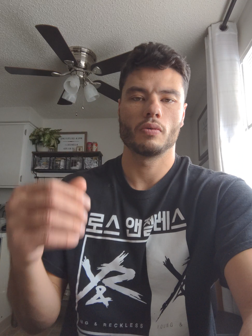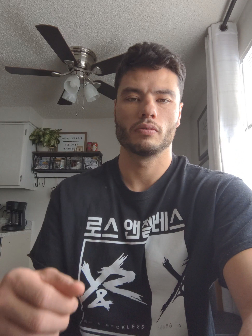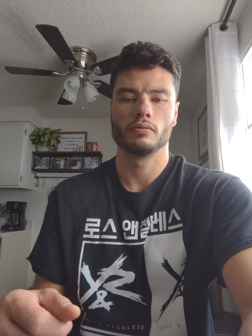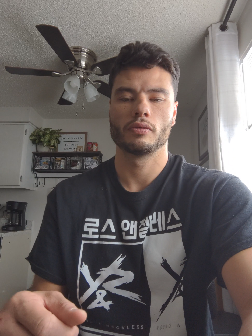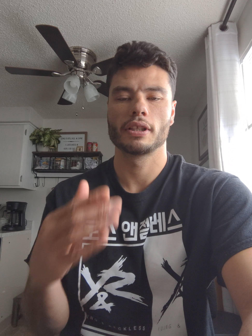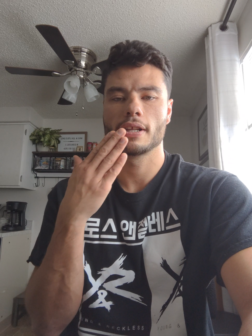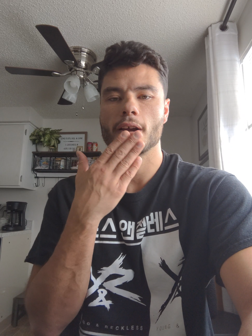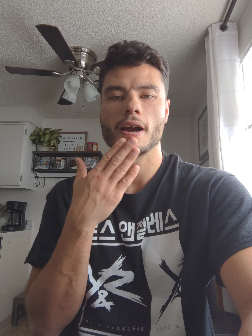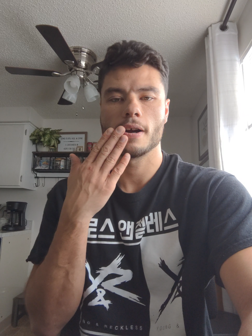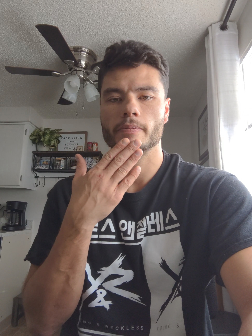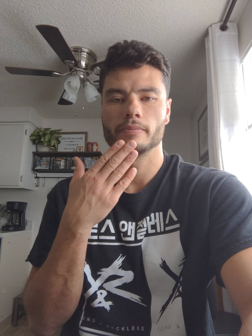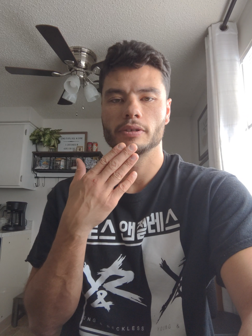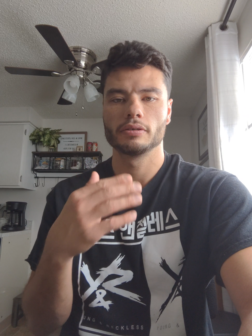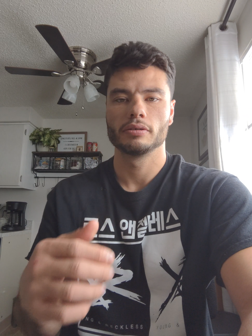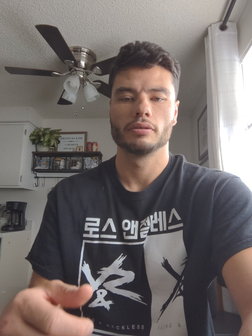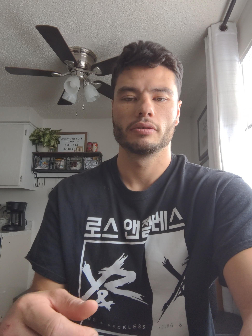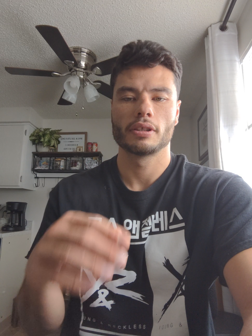napkin